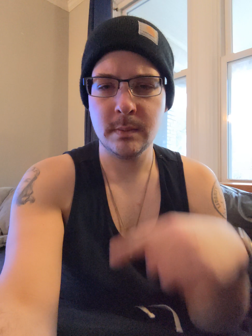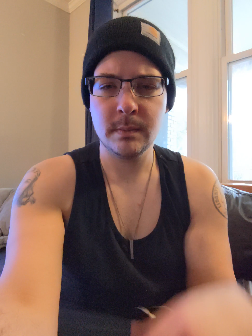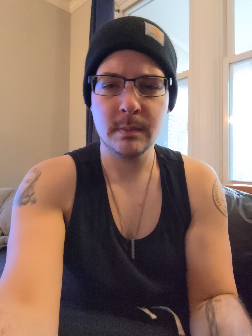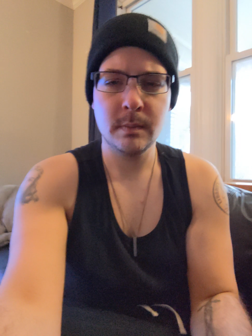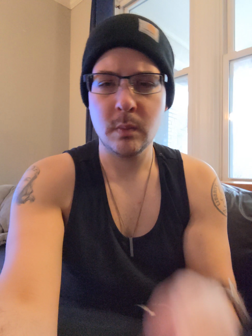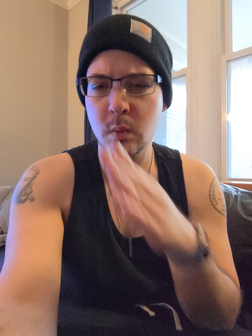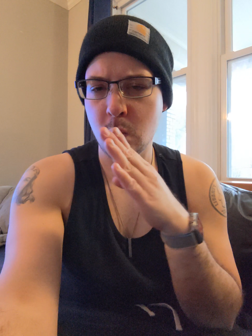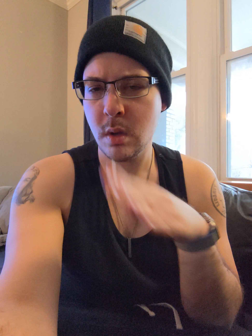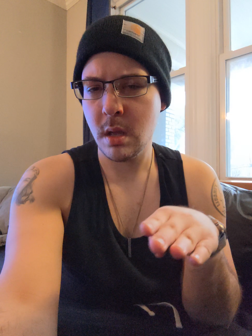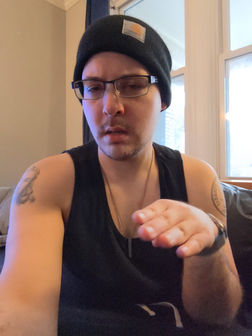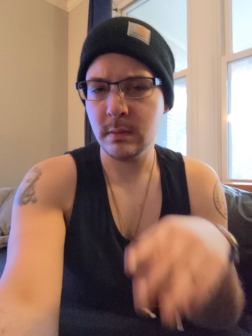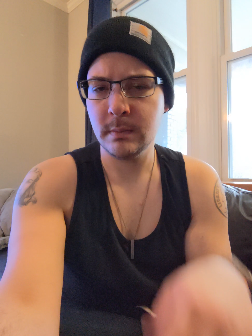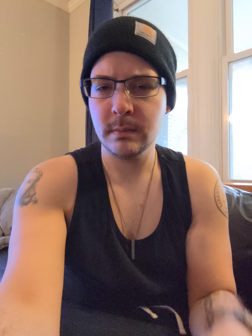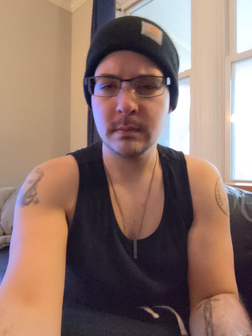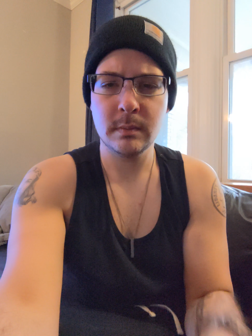quiet